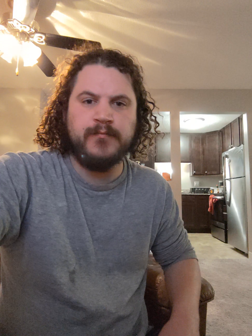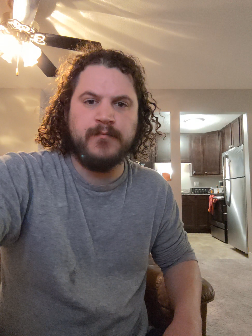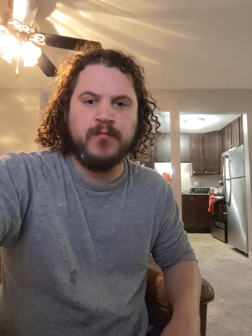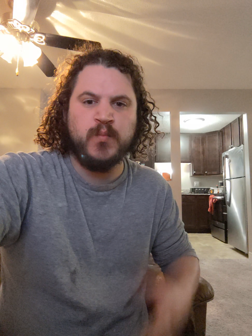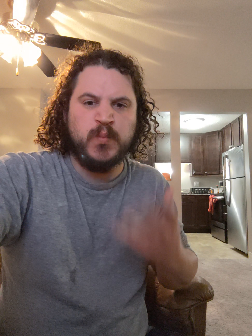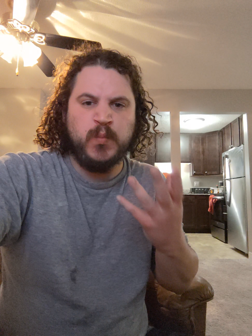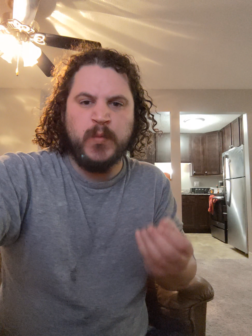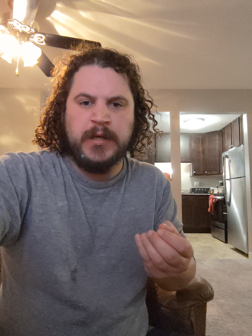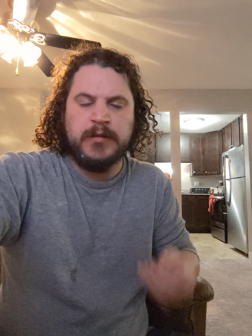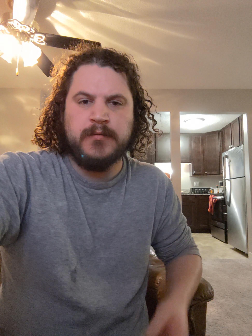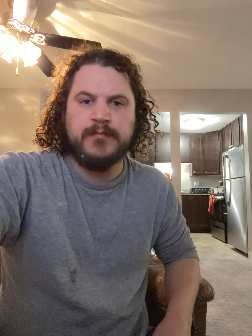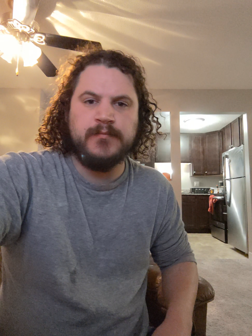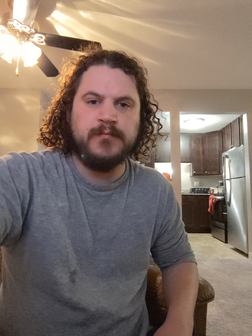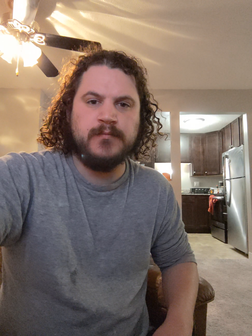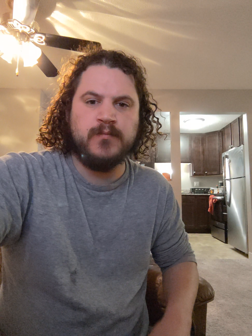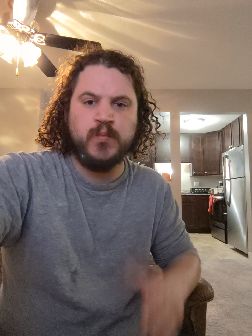wet